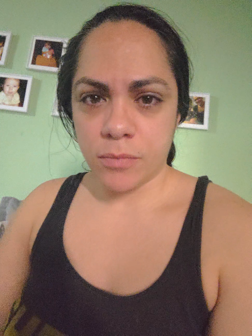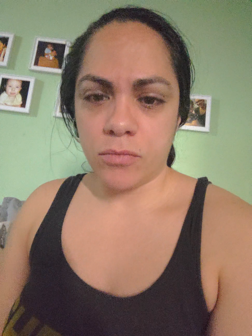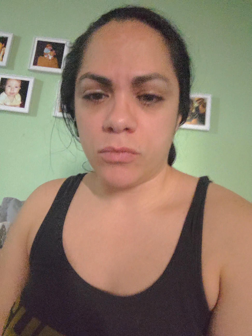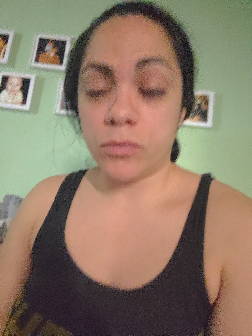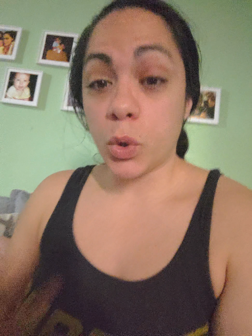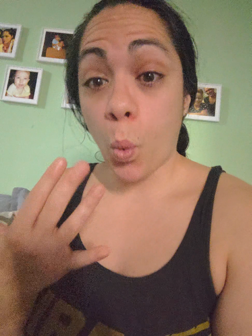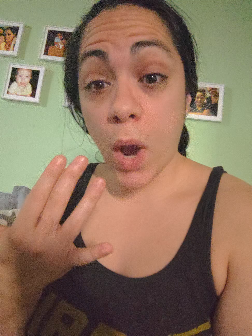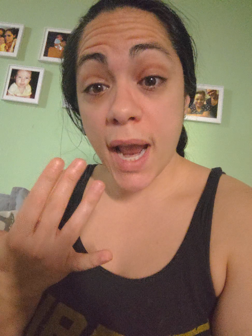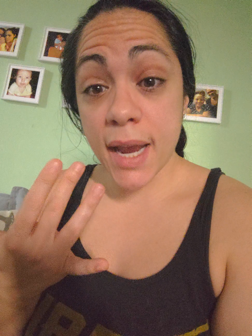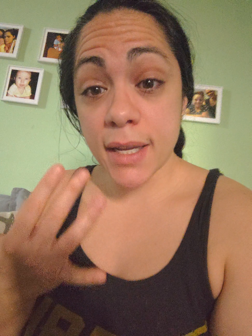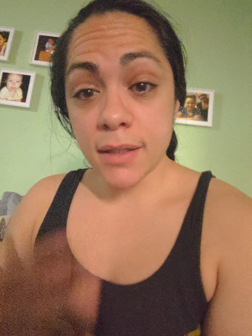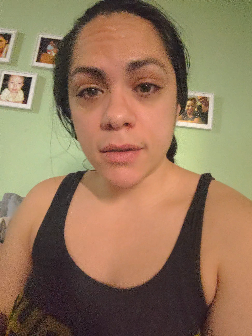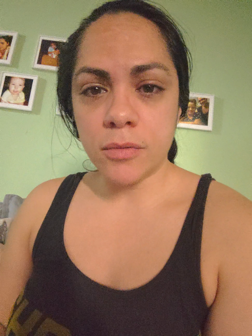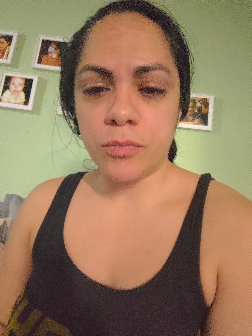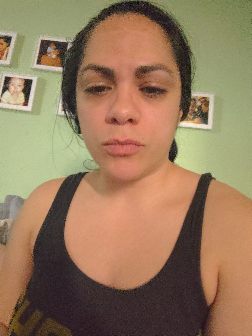wait